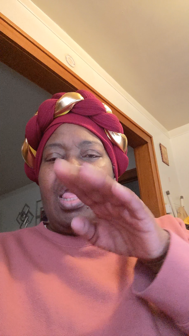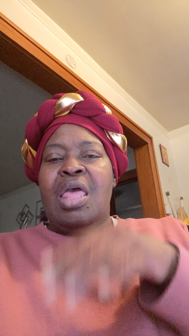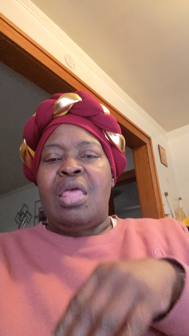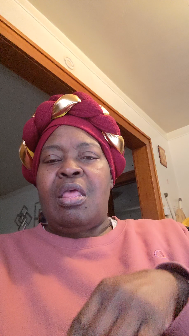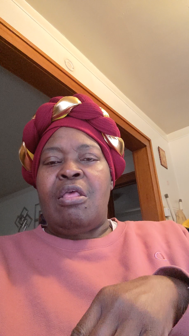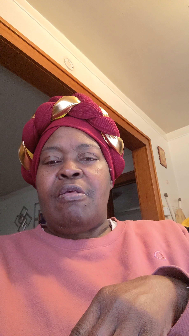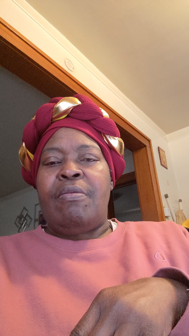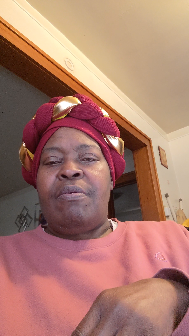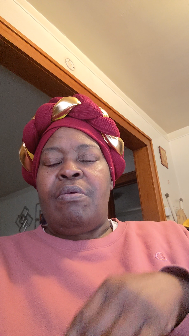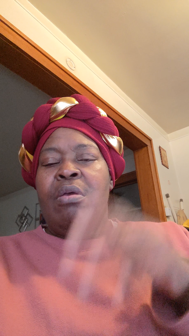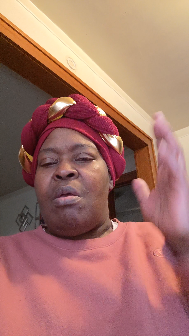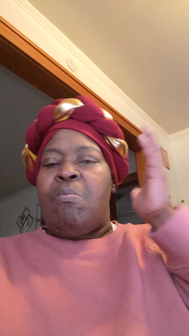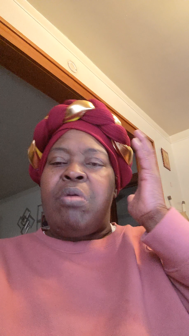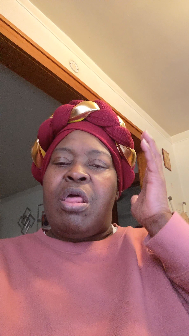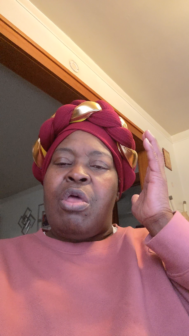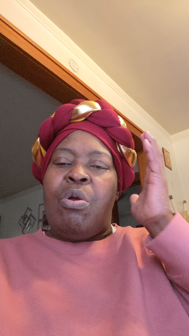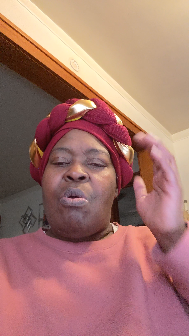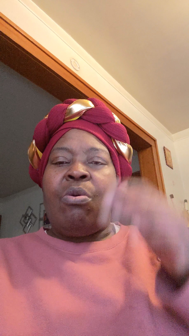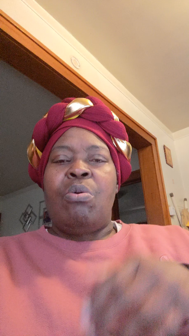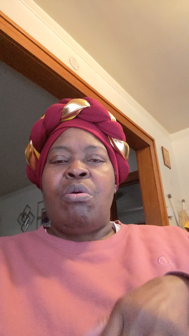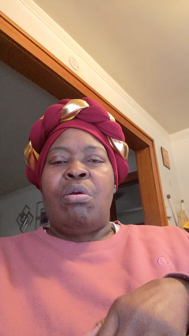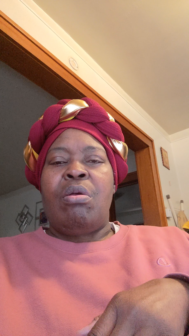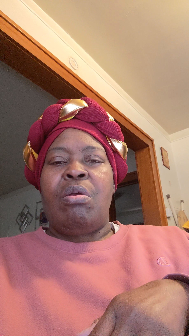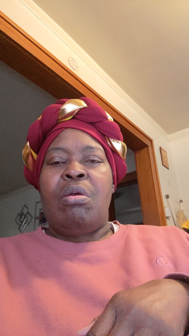pillow